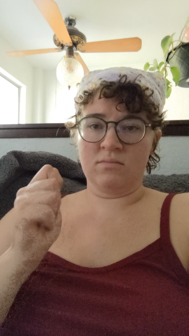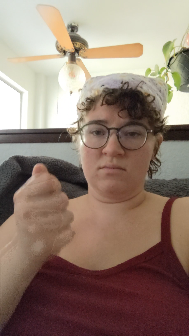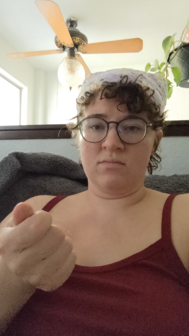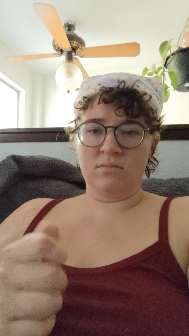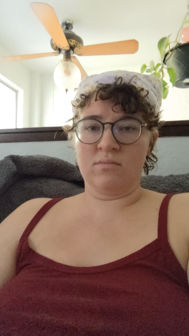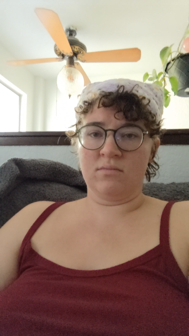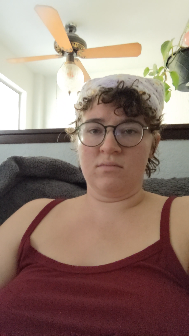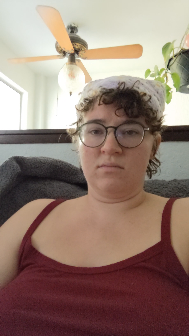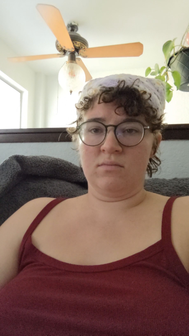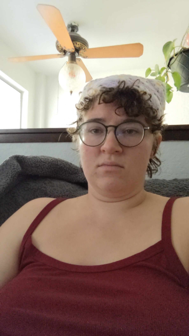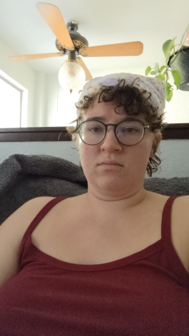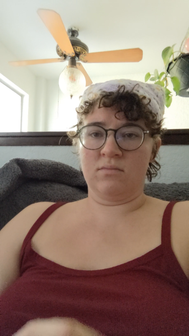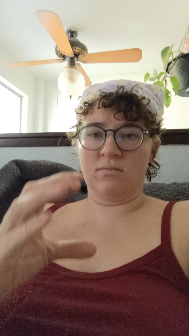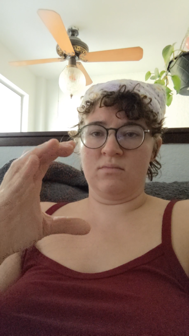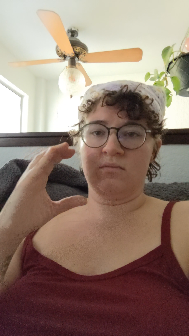bus